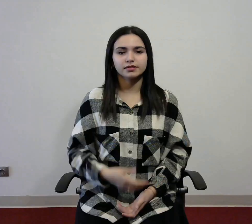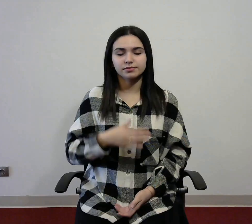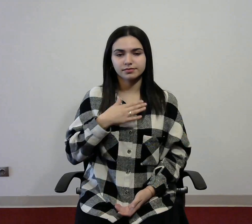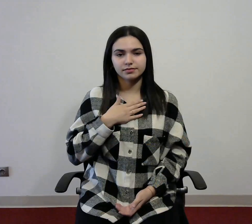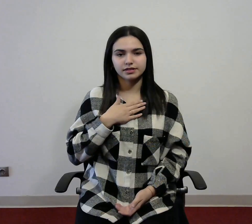mən